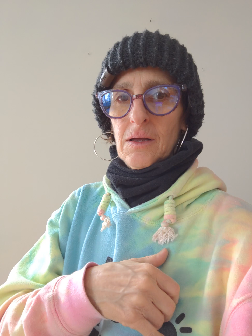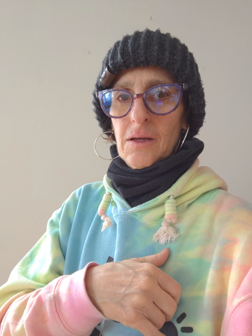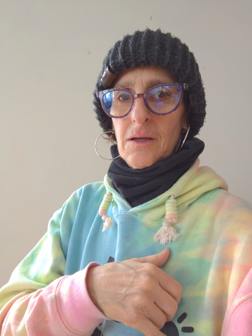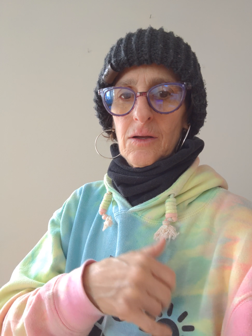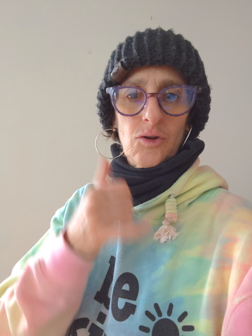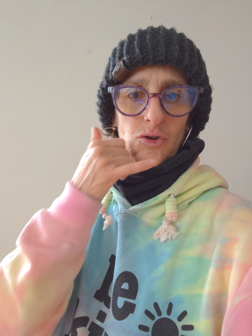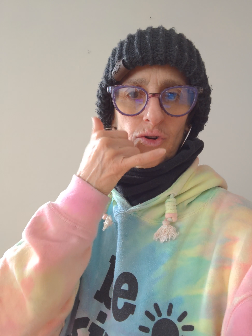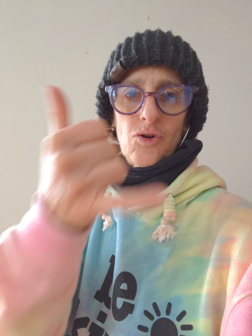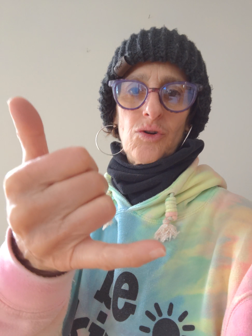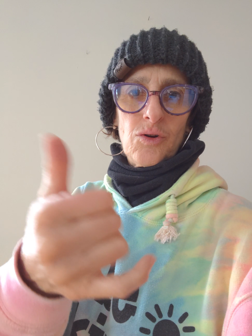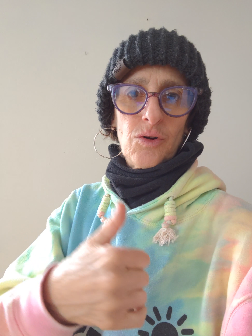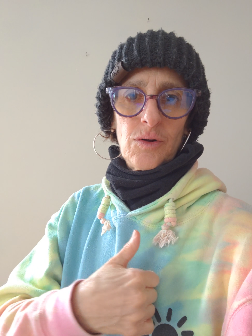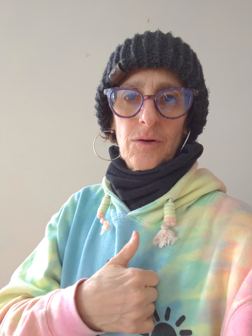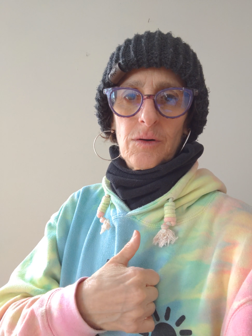call on the phone